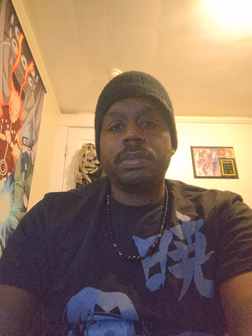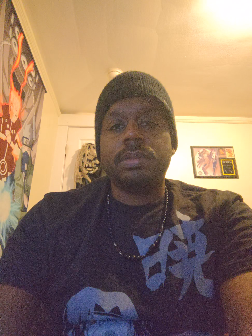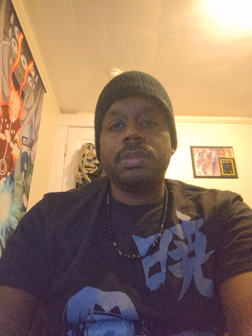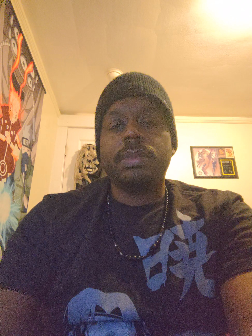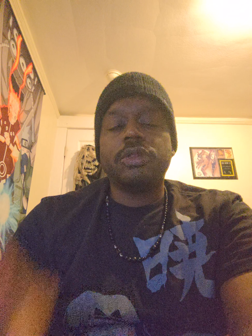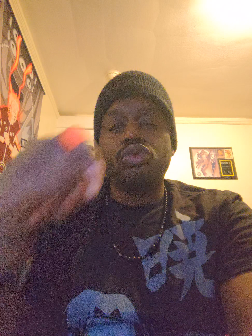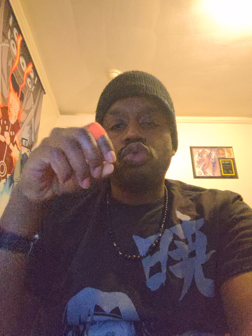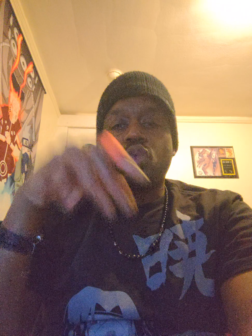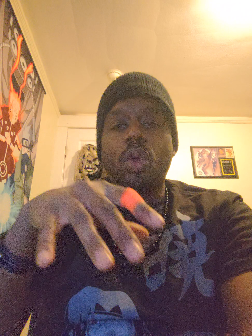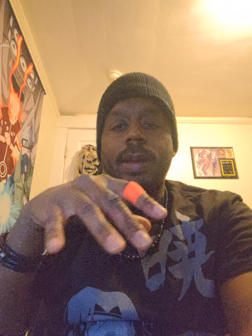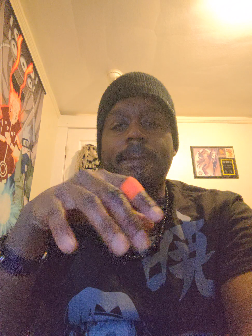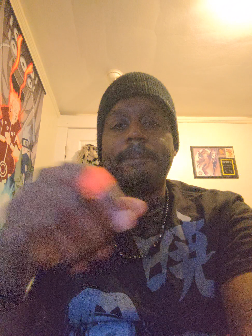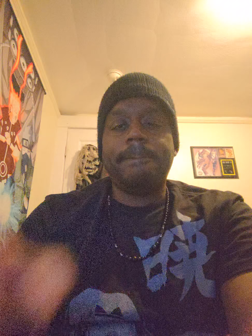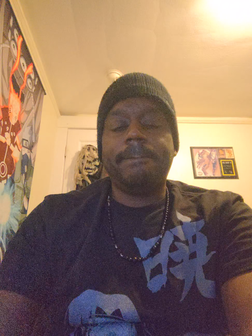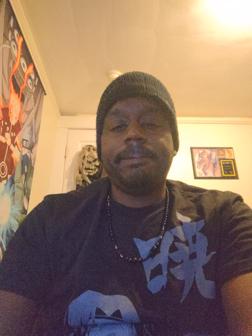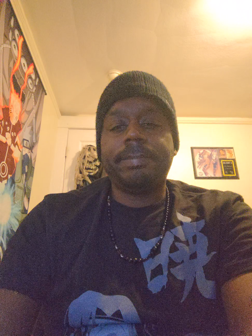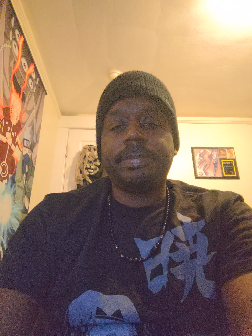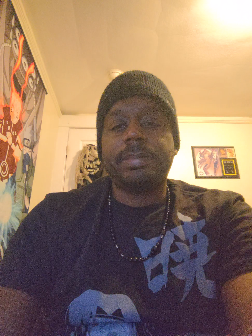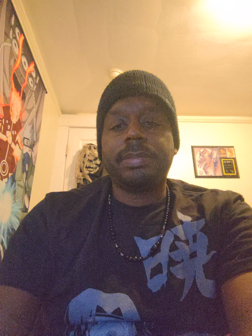drop